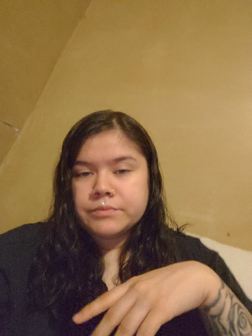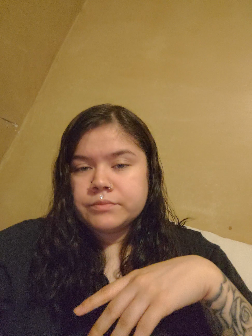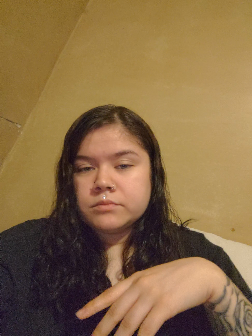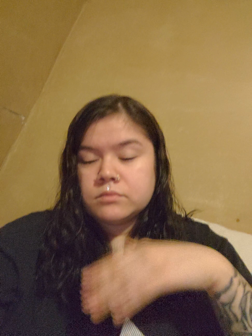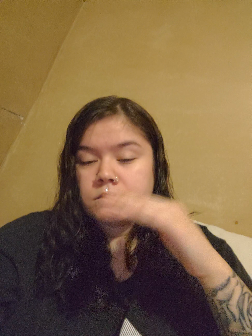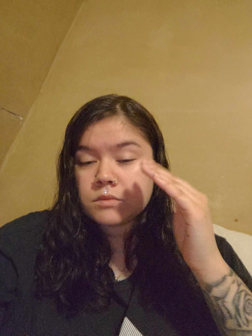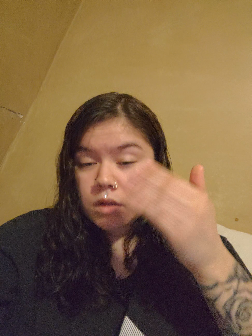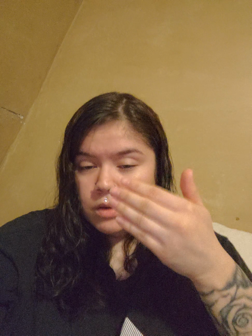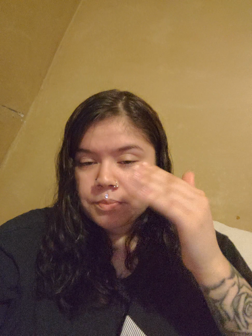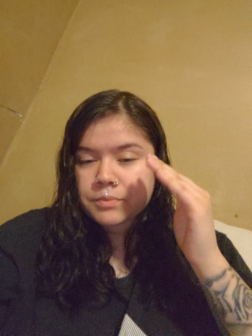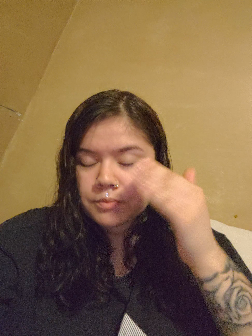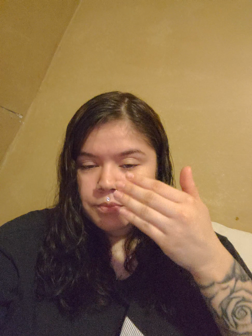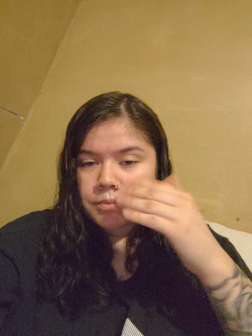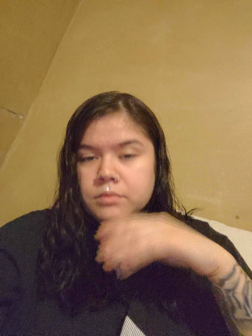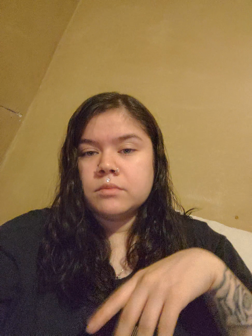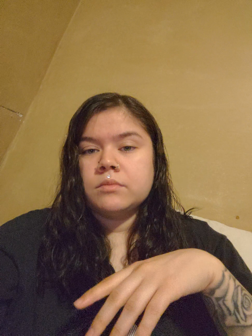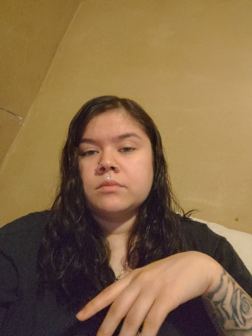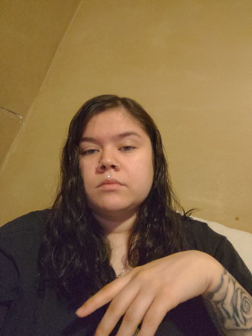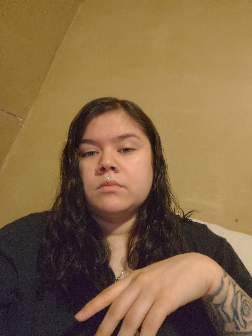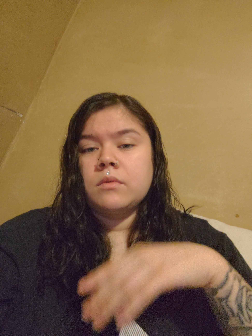sleepy